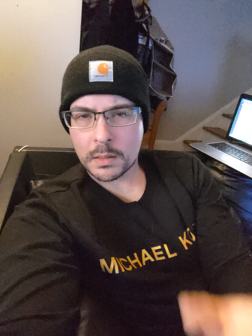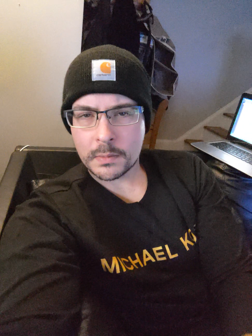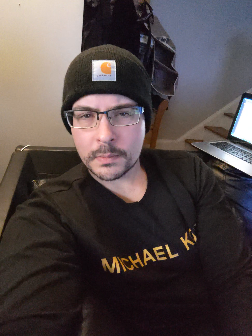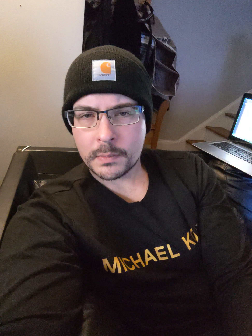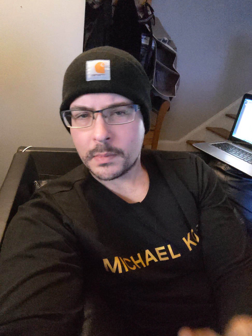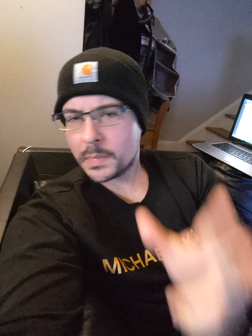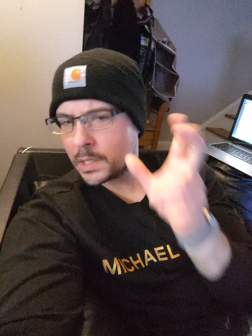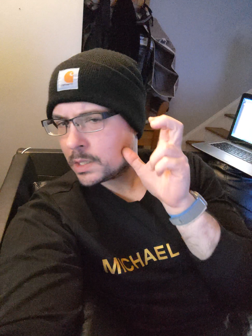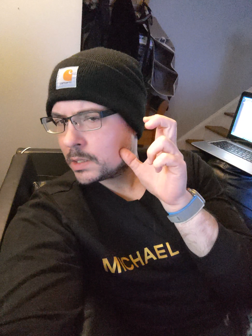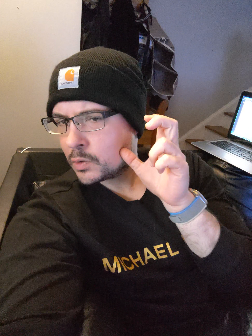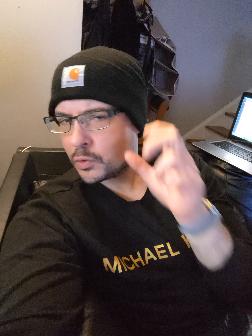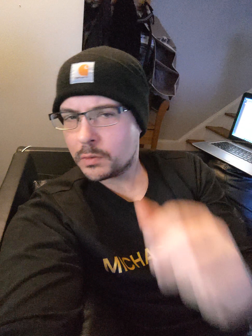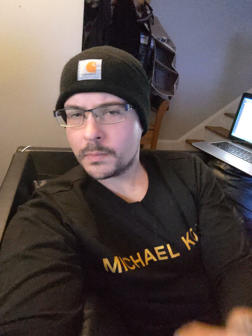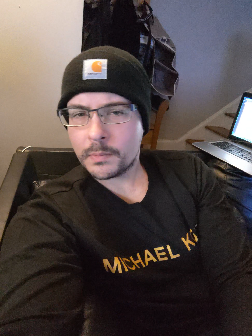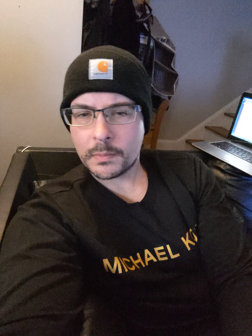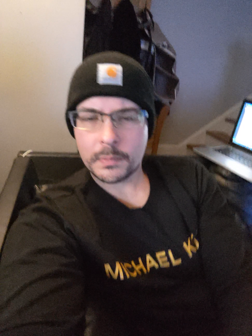hear